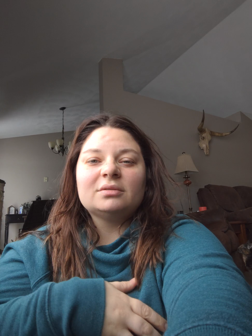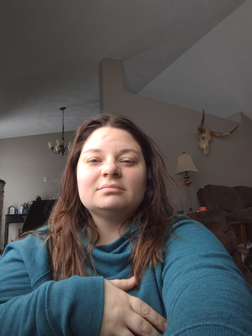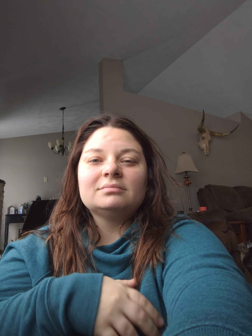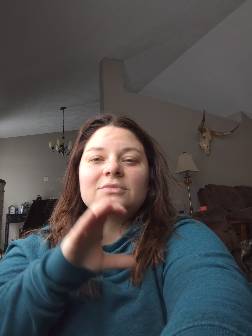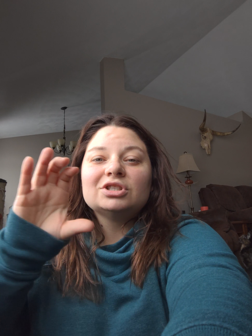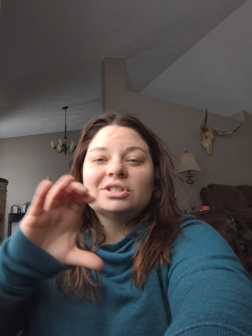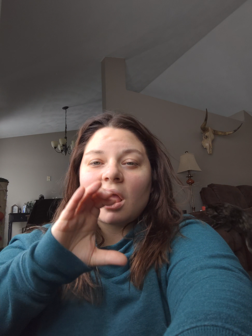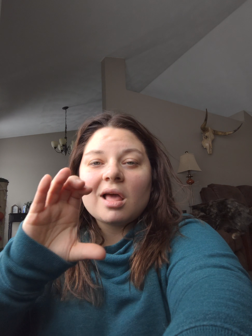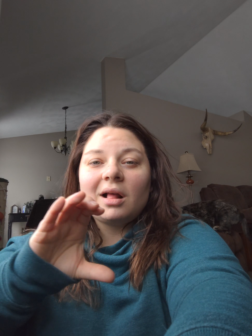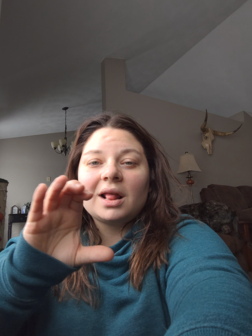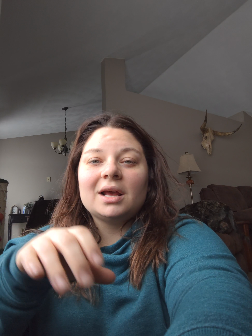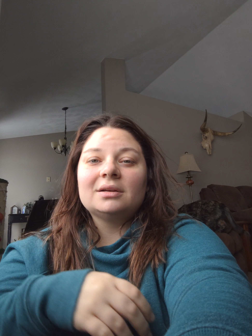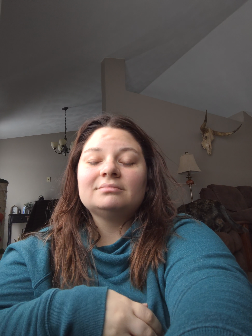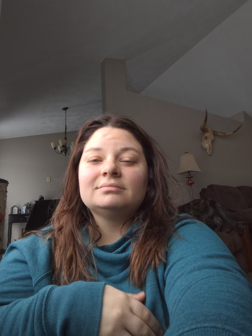chocolate